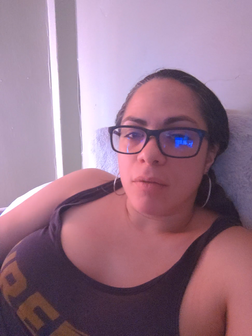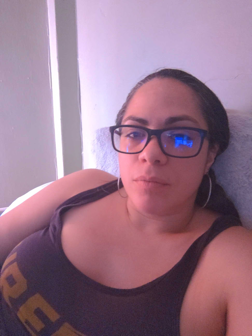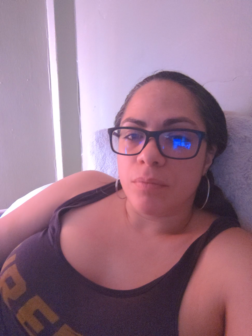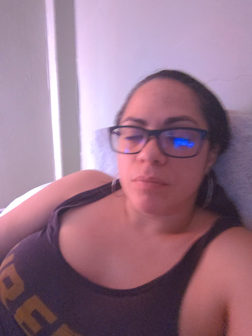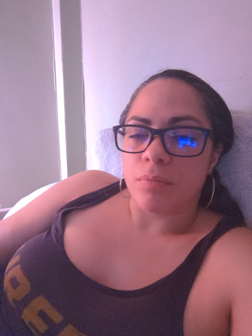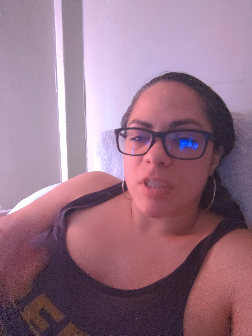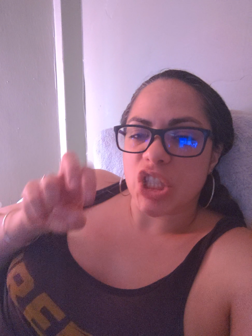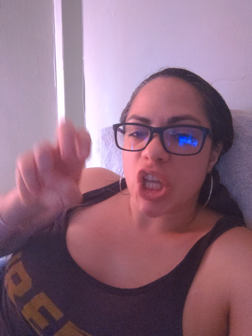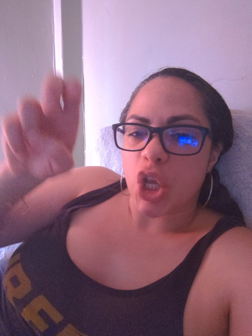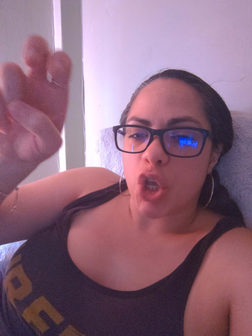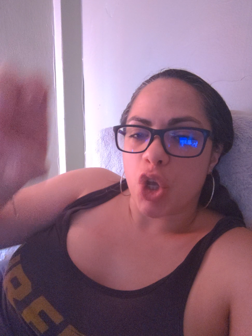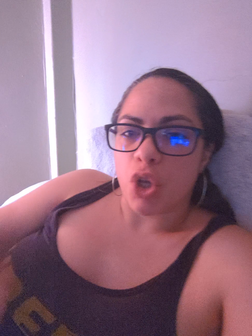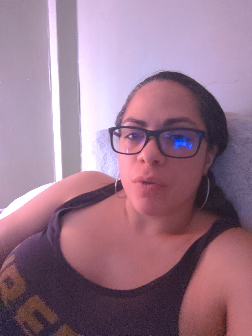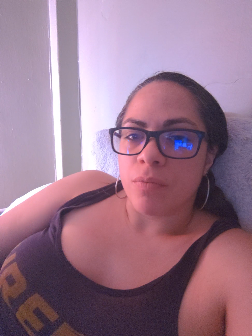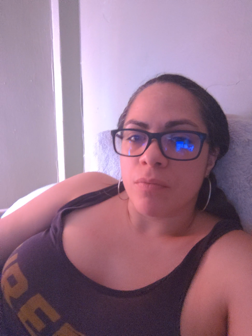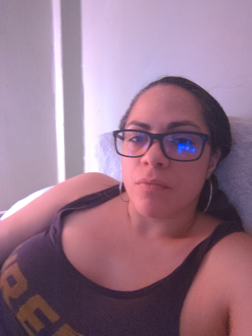stairs